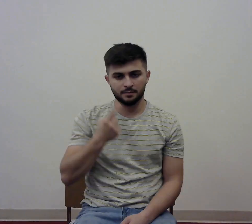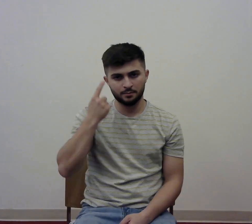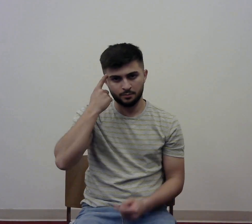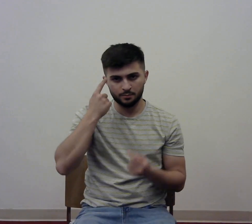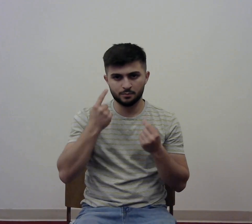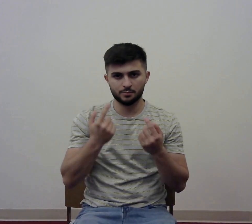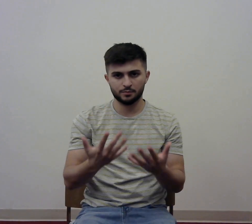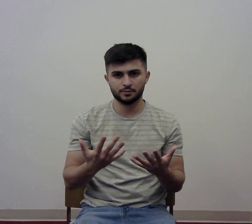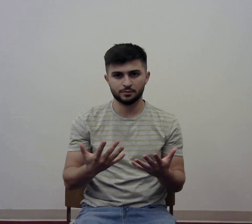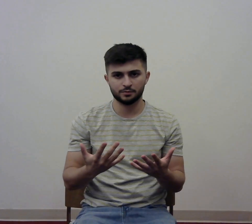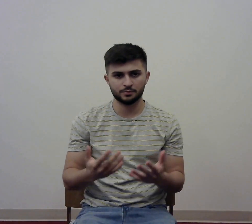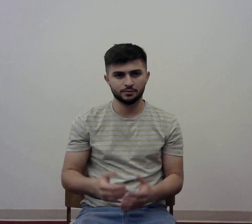mən